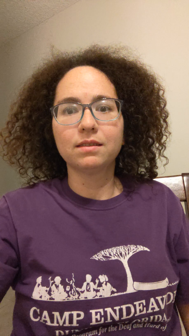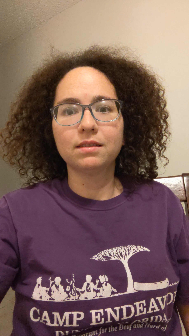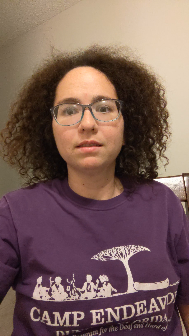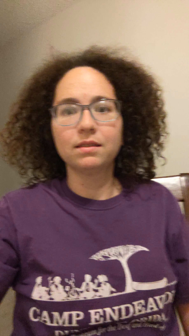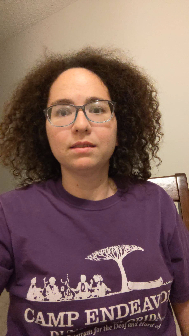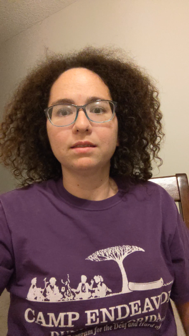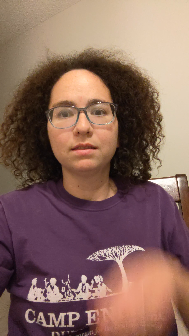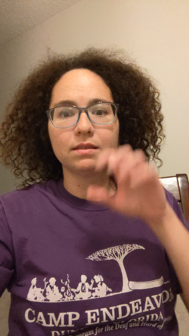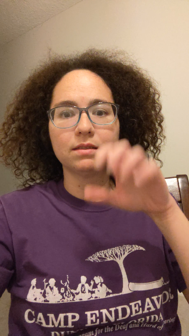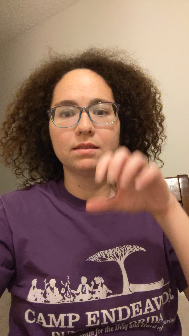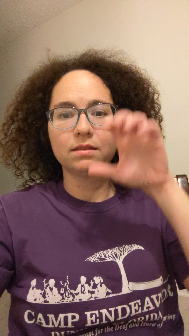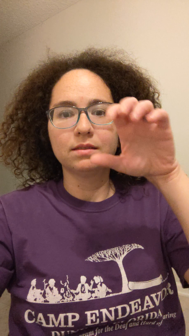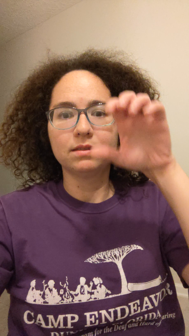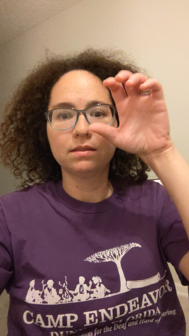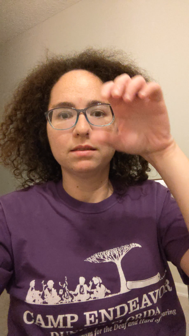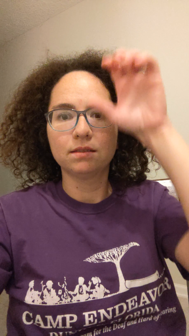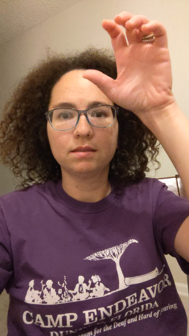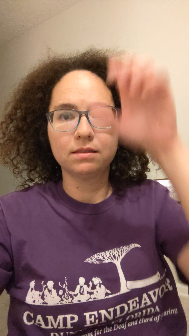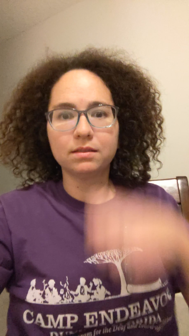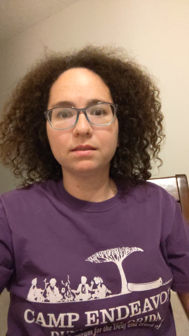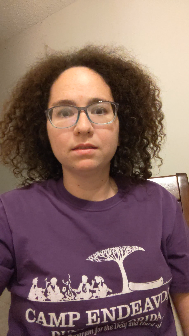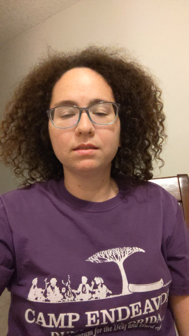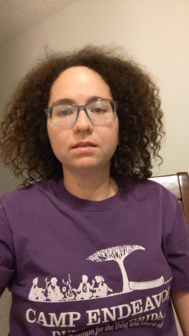climb